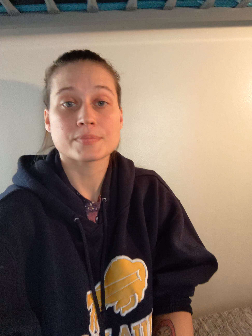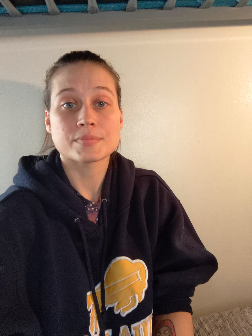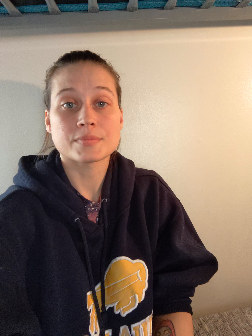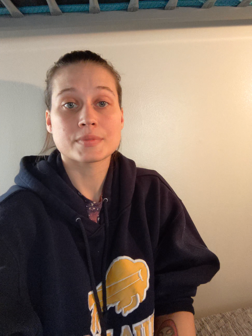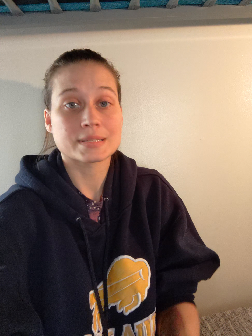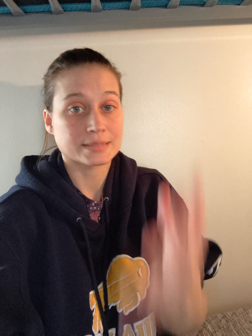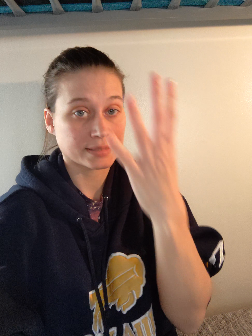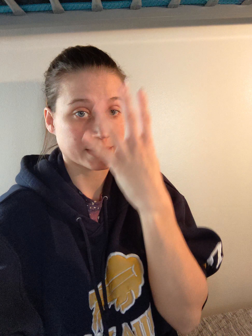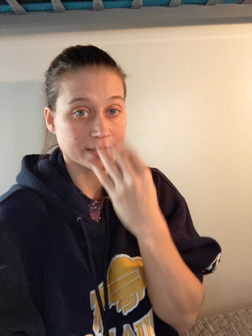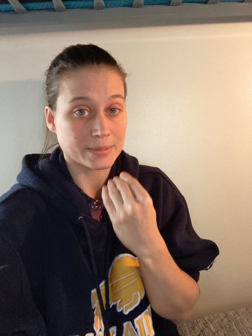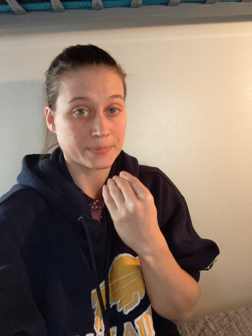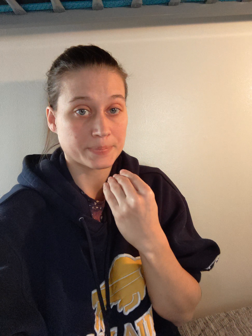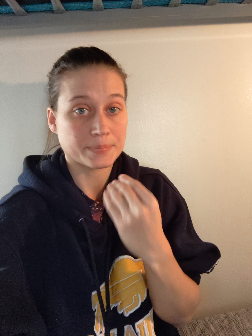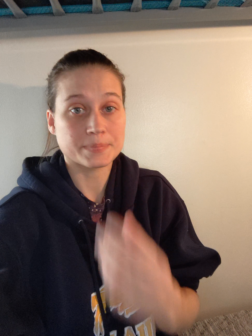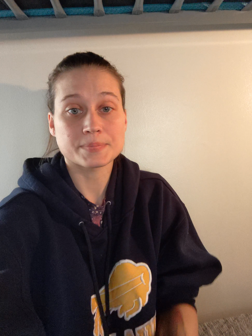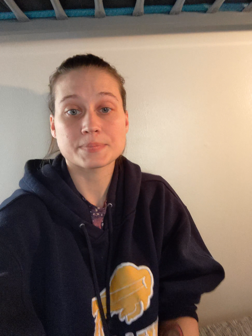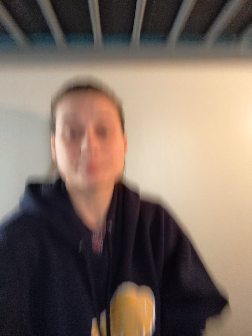sleep